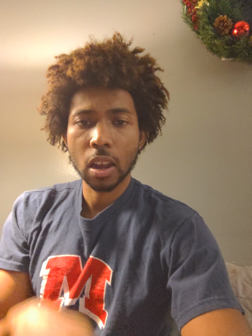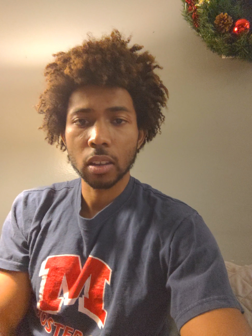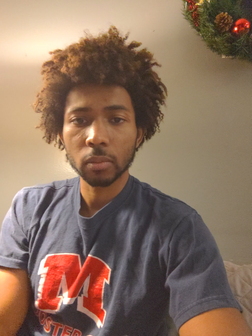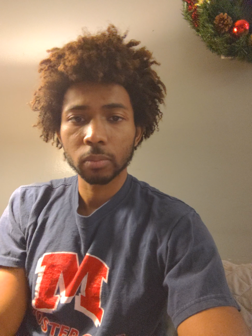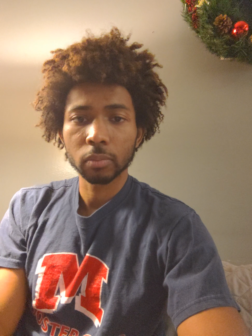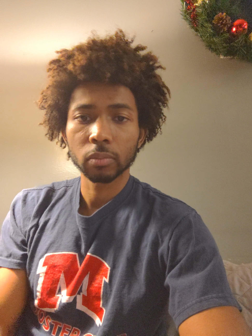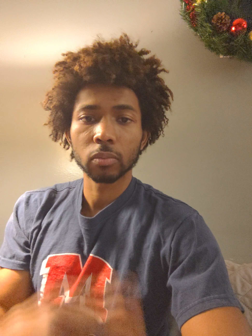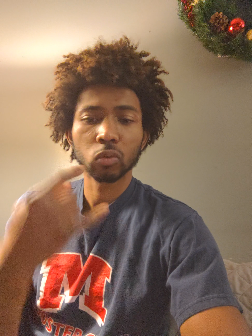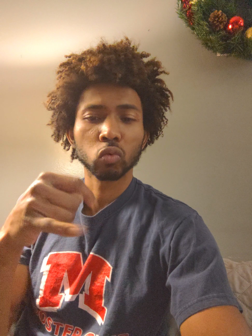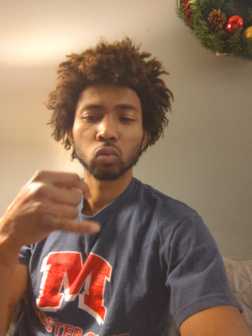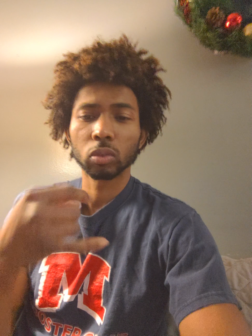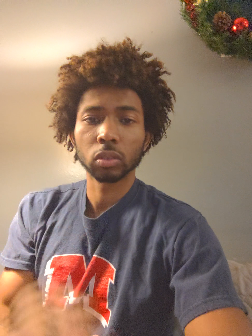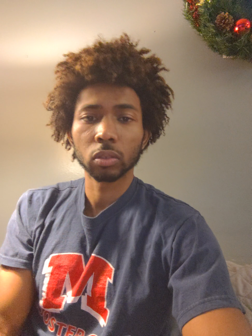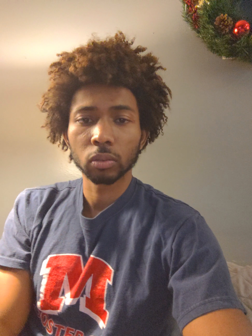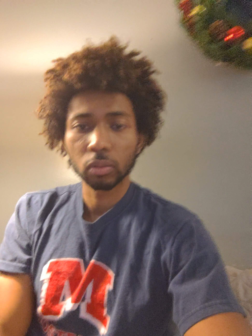toy